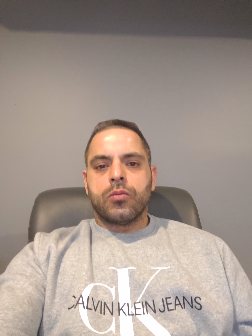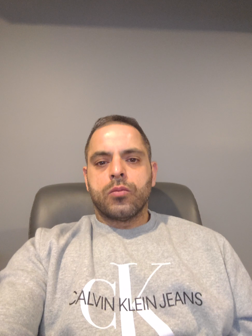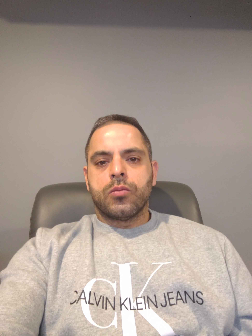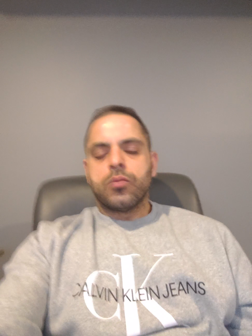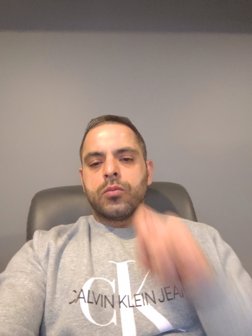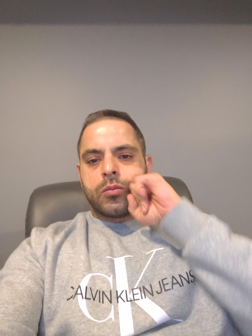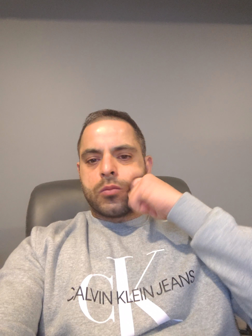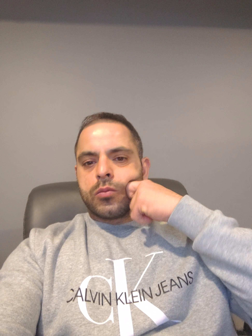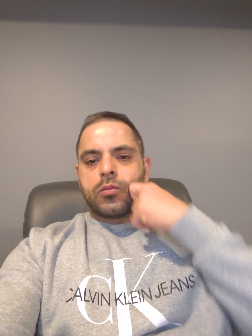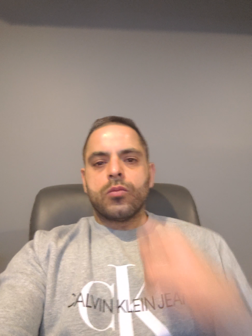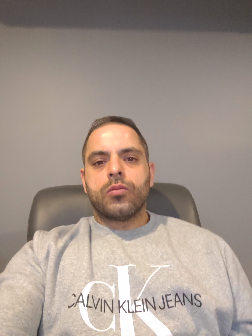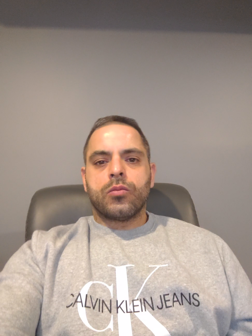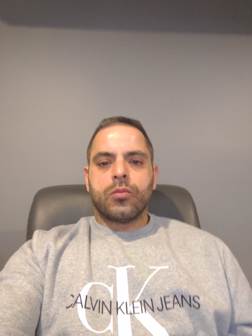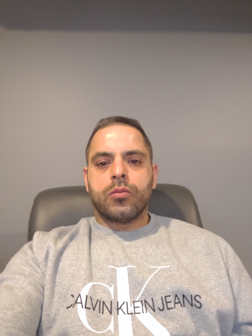apple